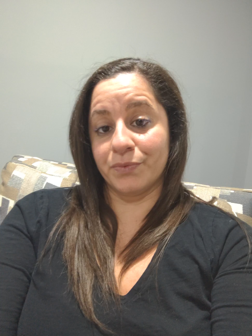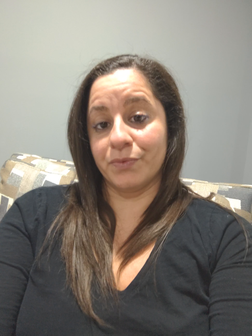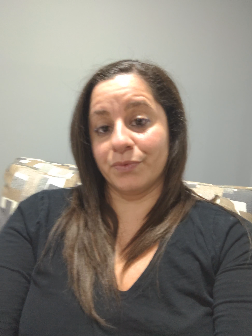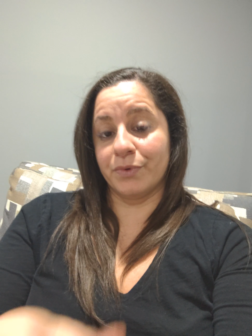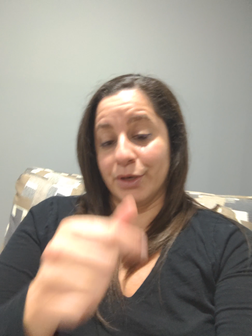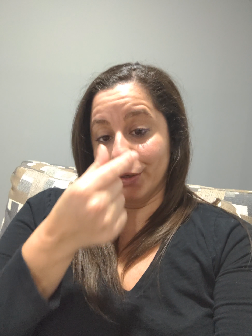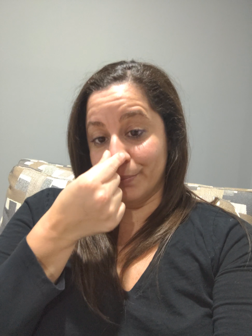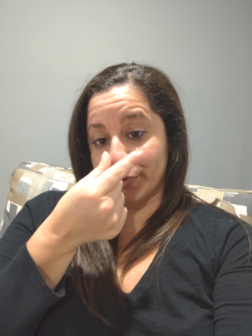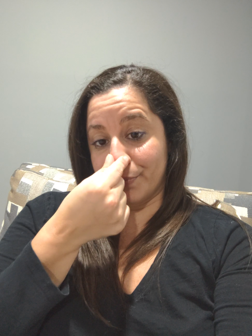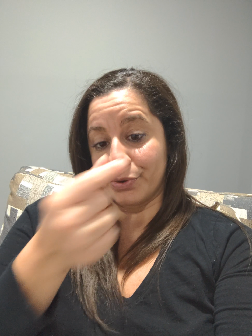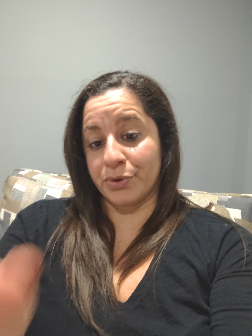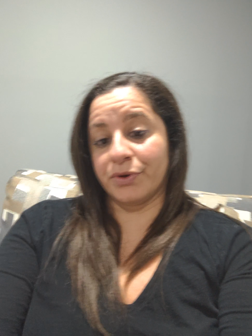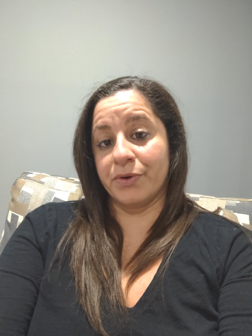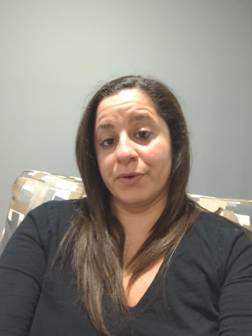potty